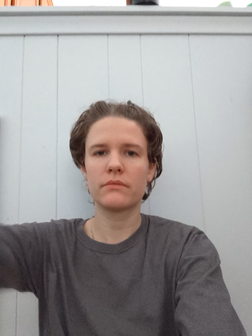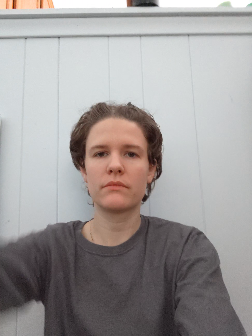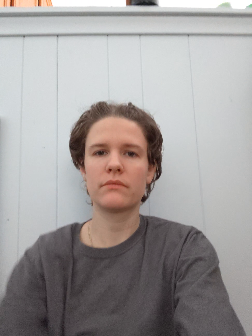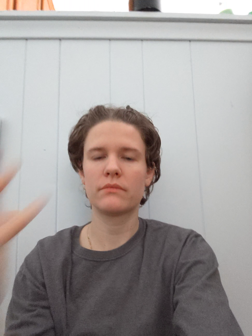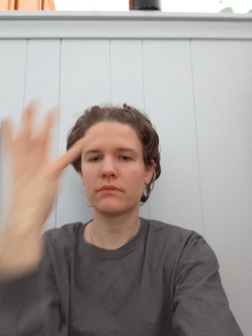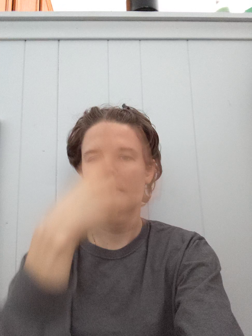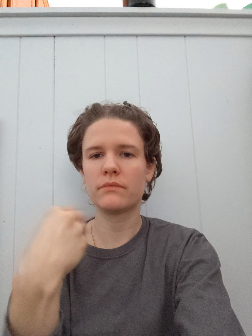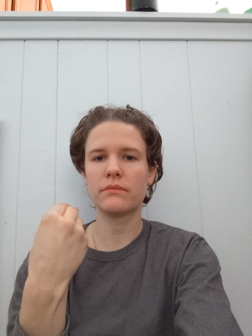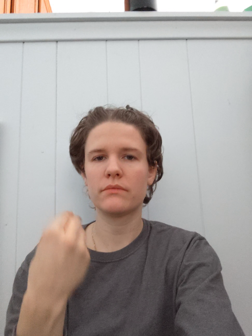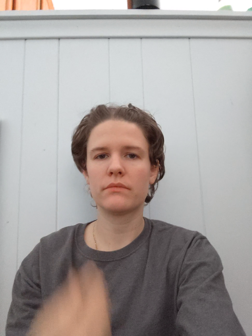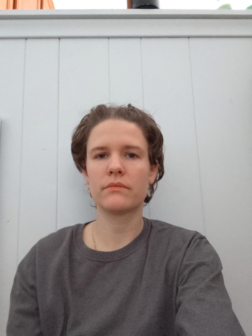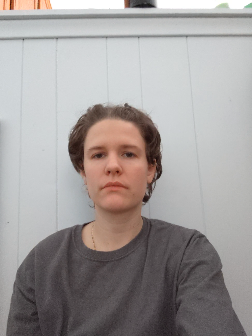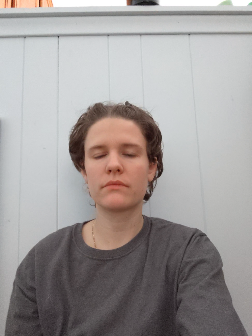pretty